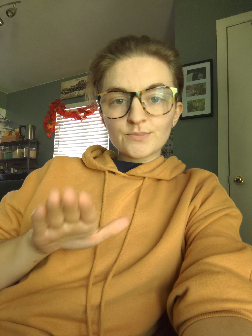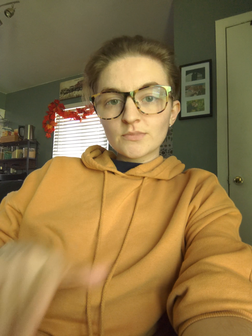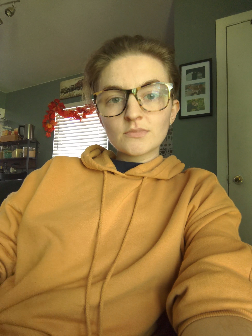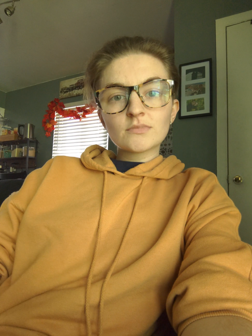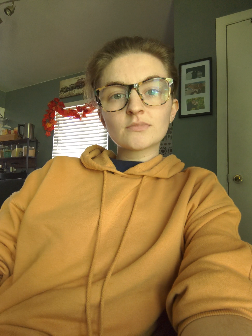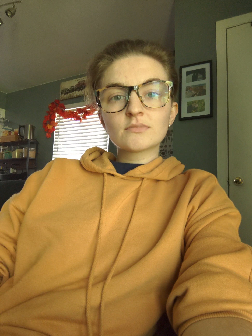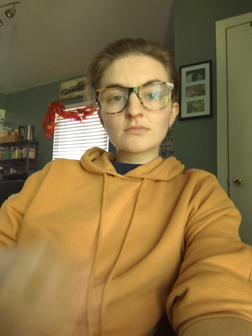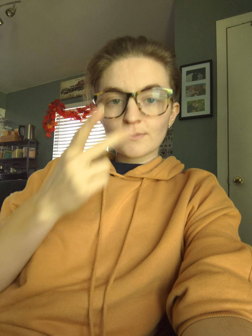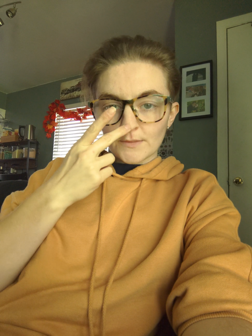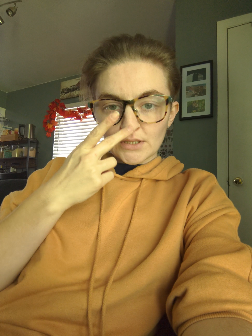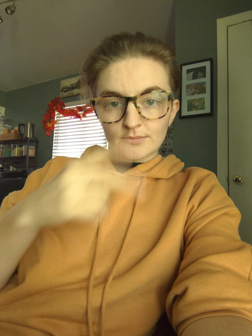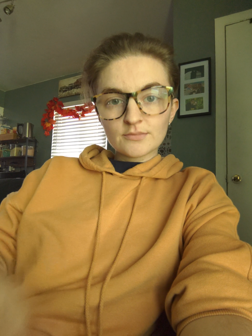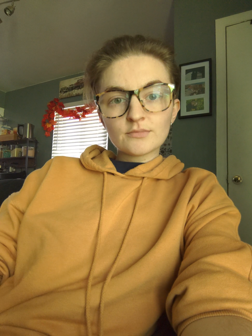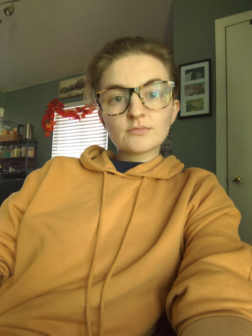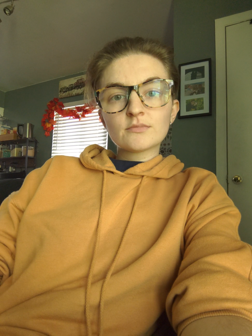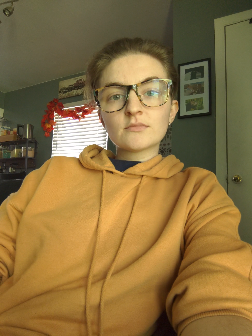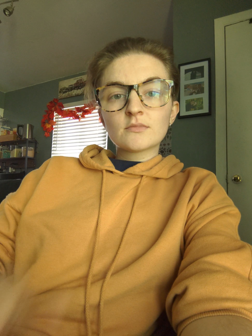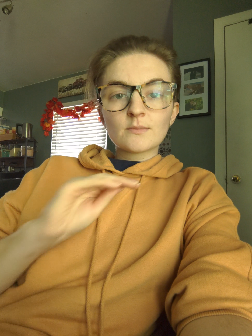penis